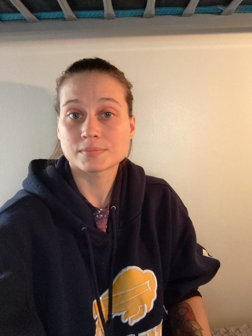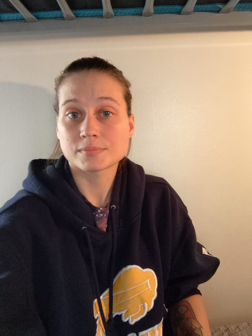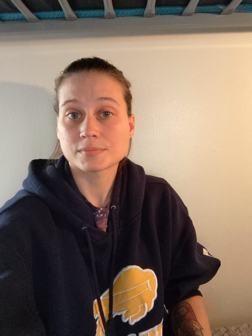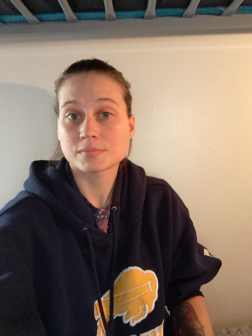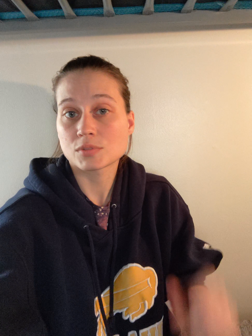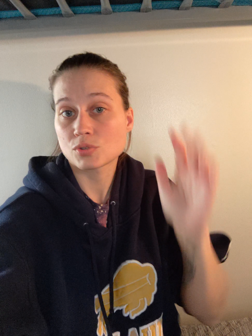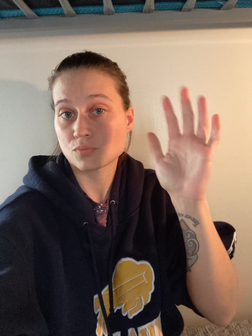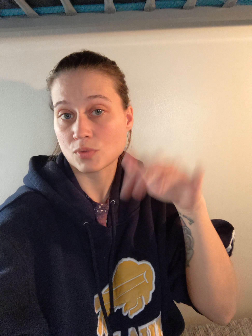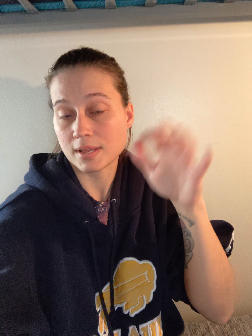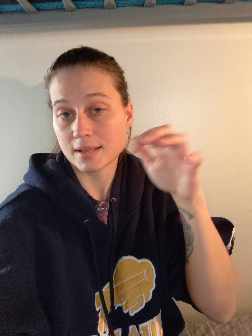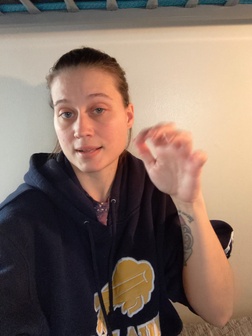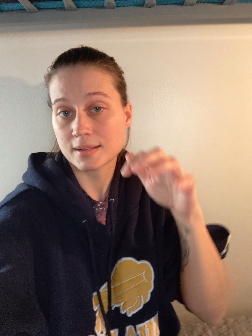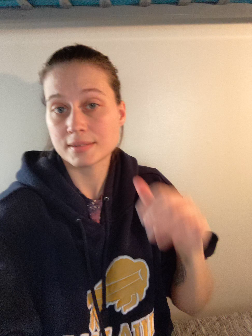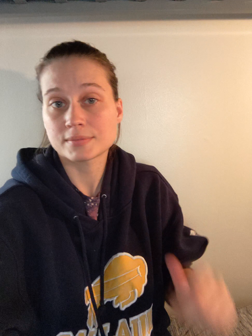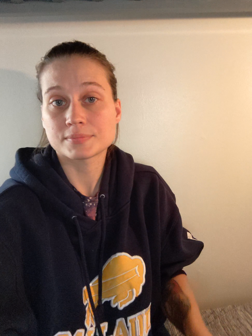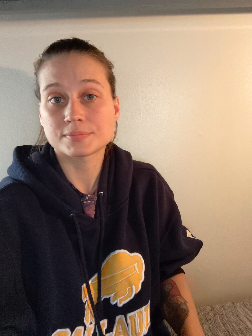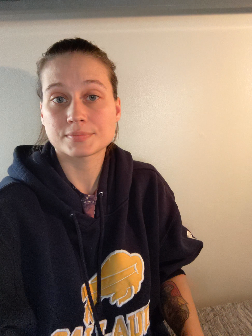rain